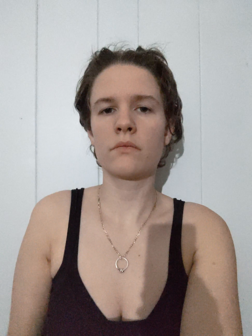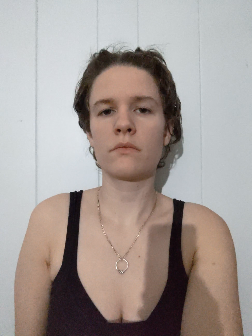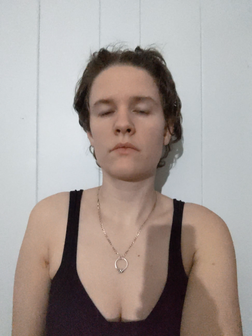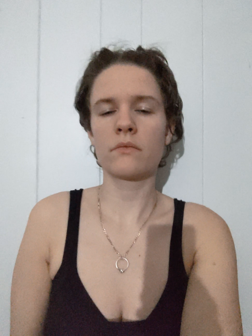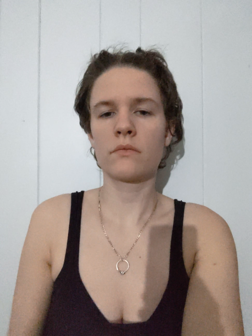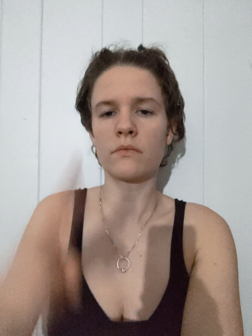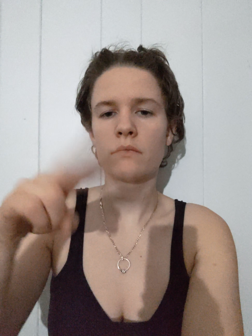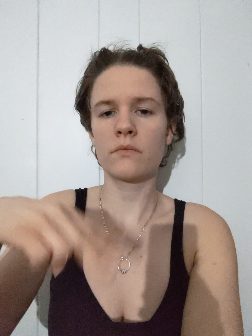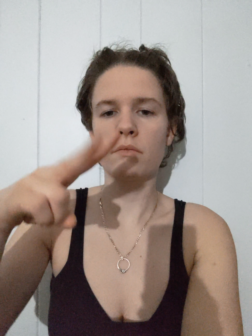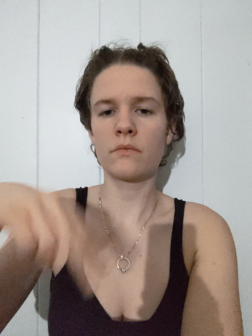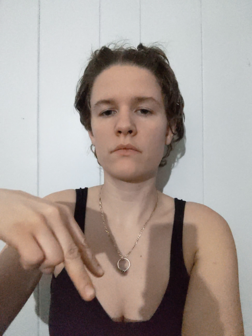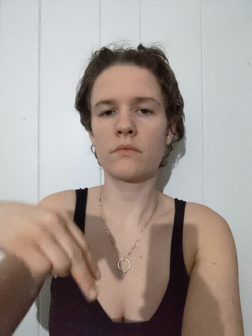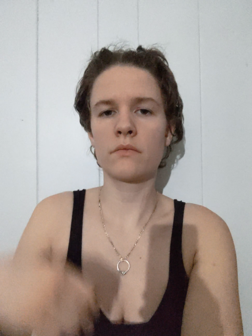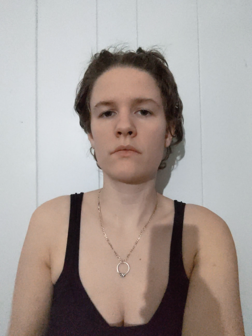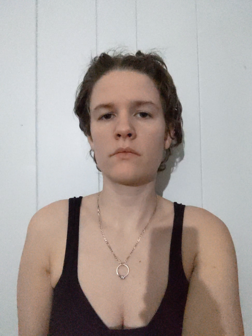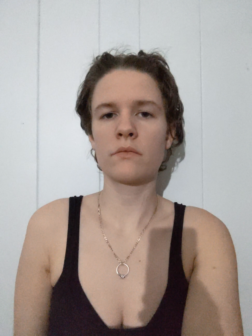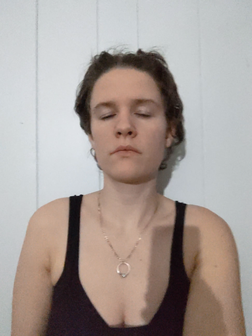read